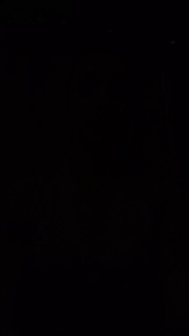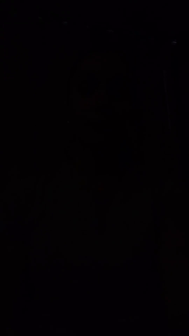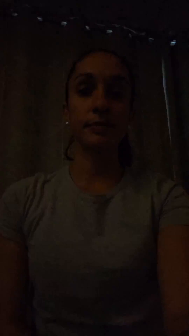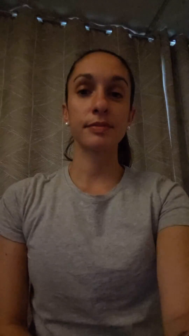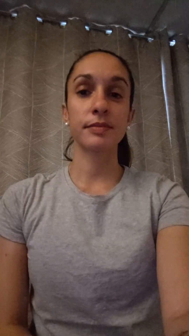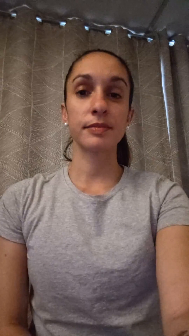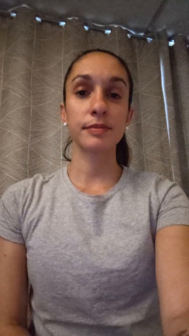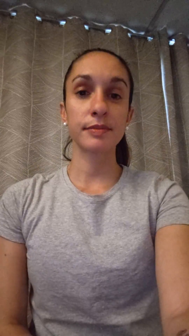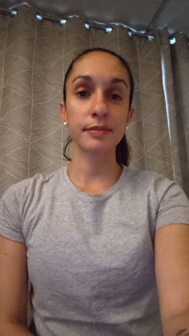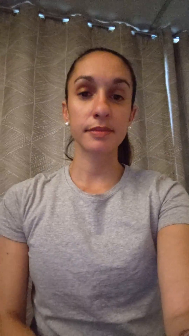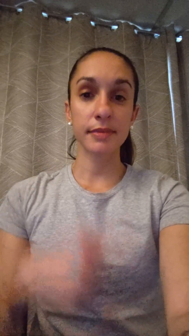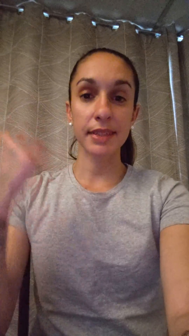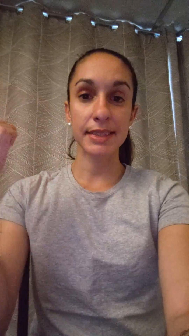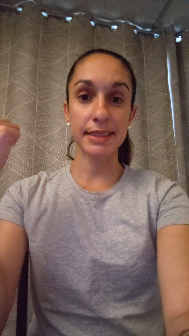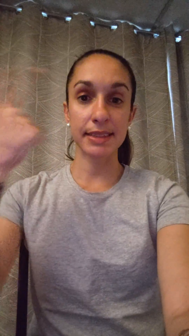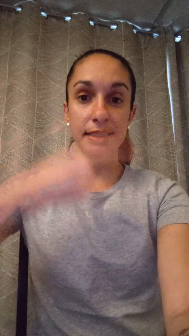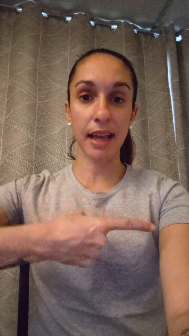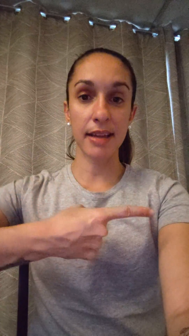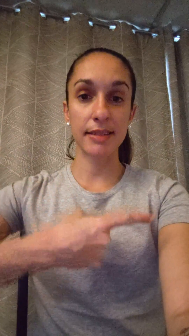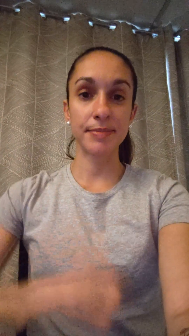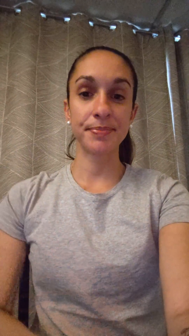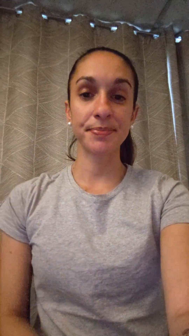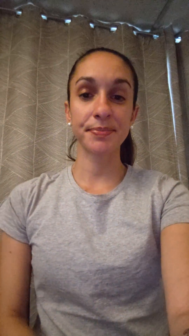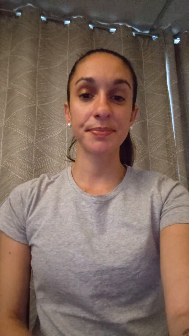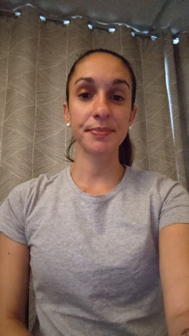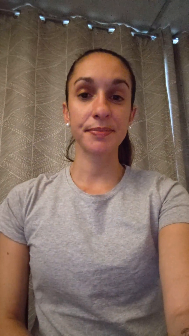day